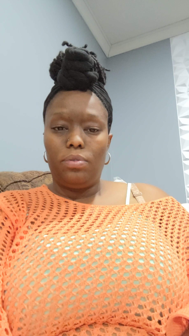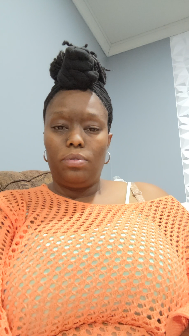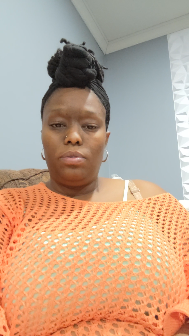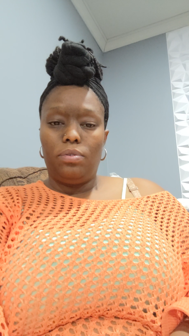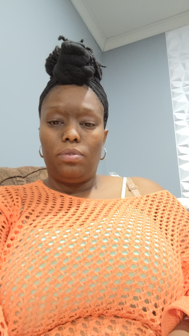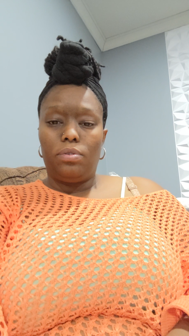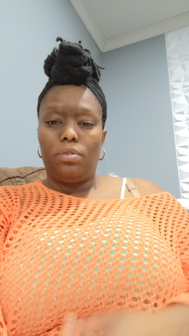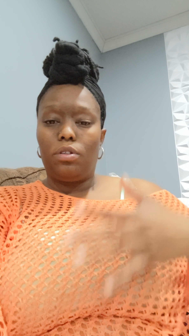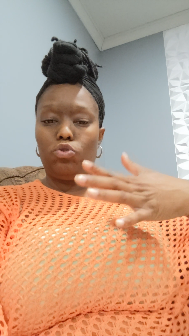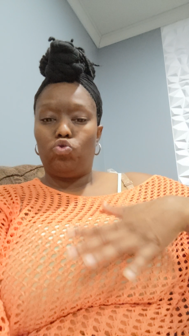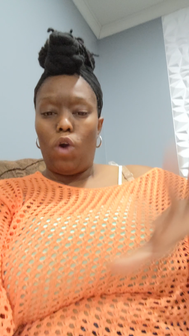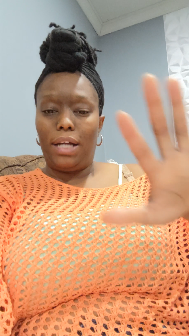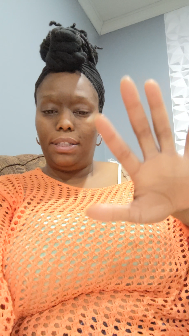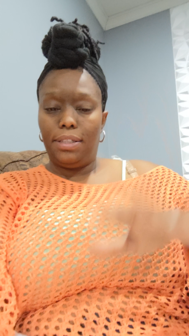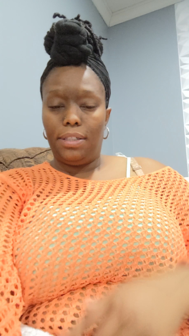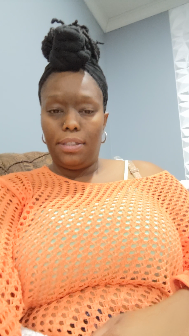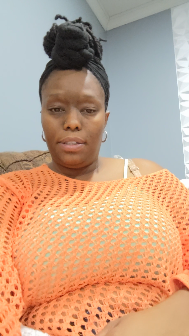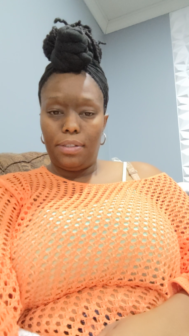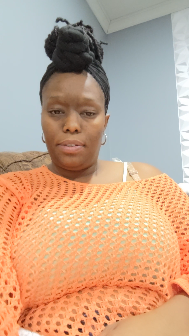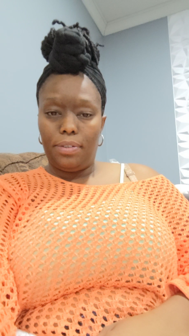dress